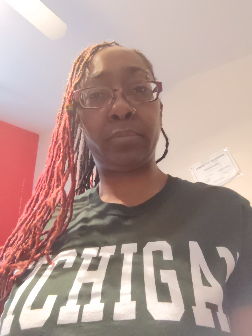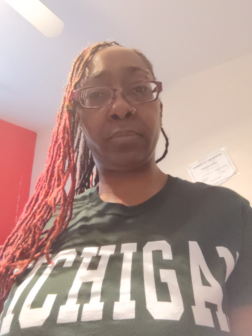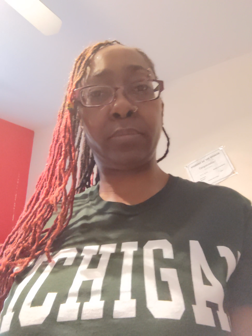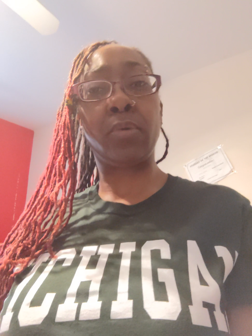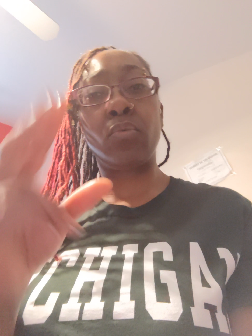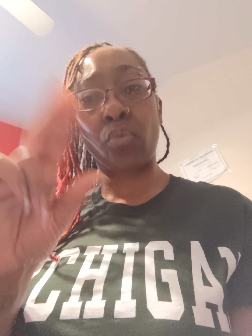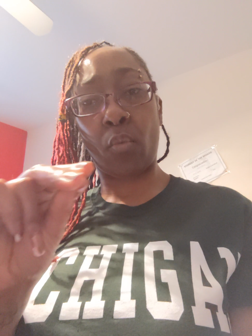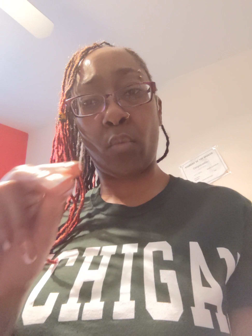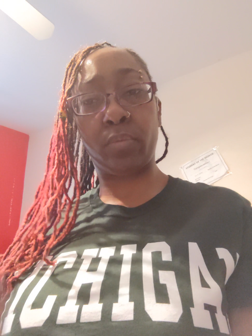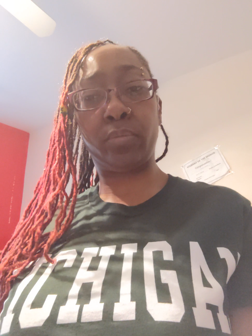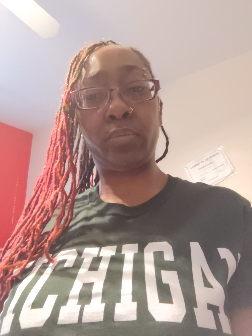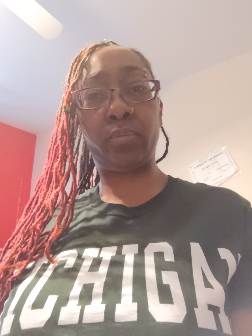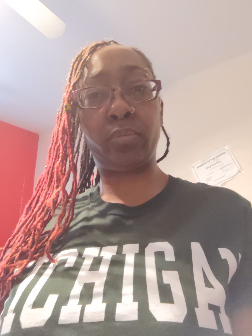no